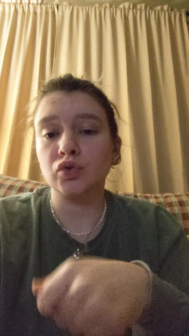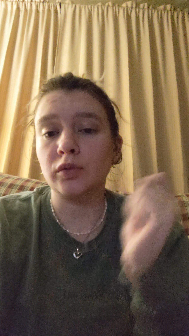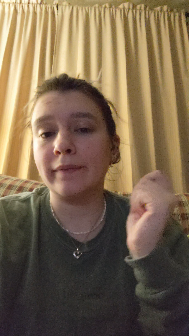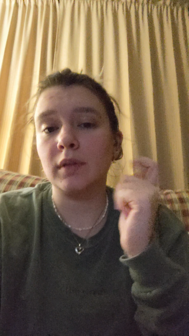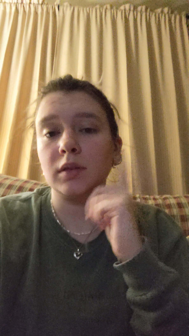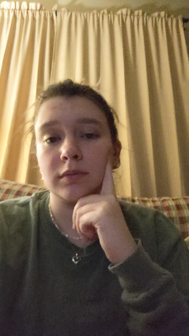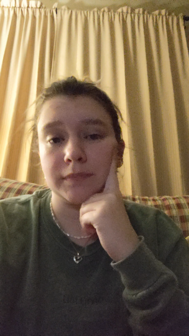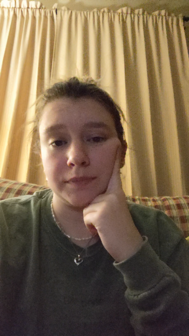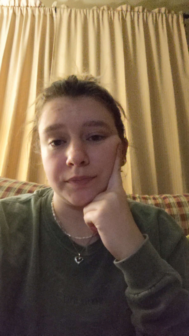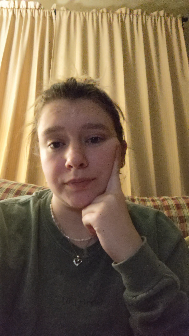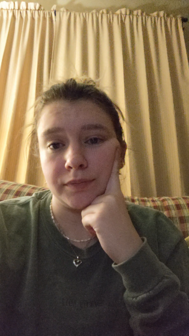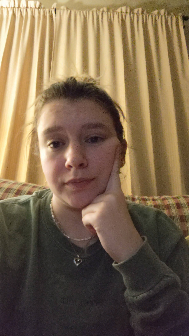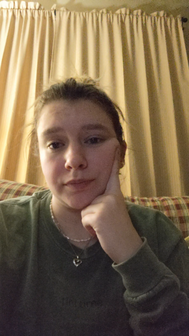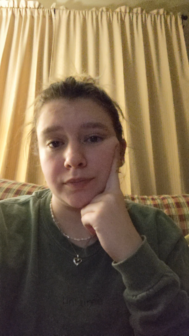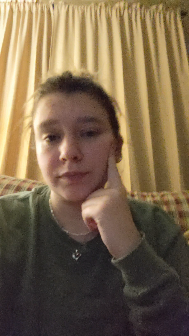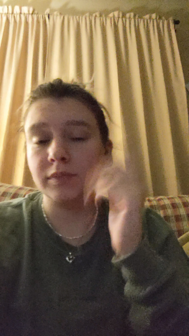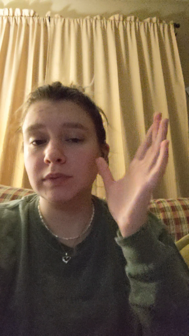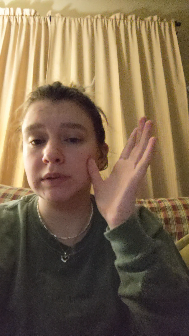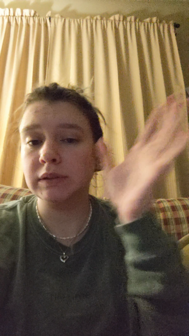deer